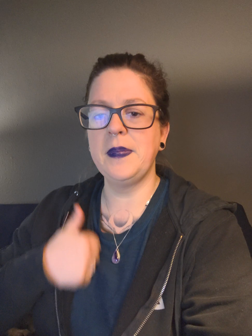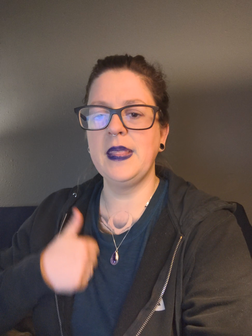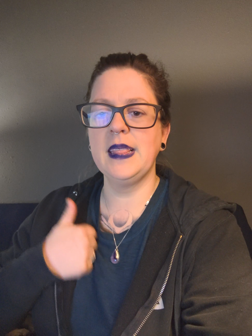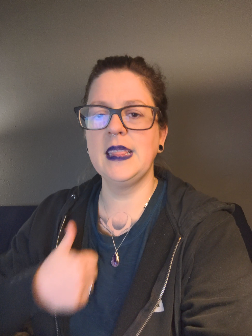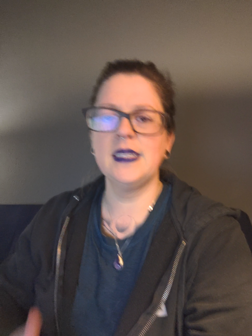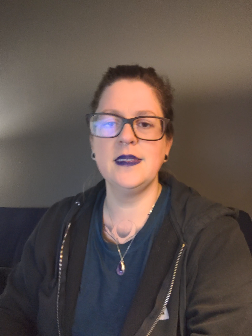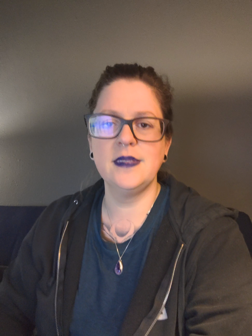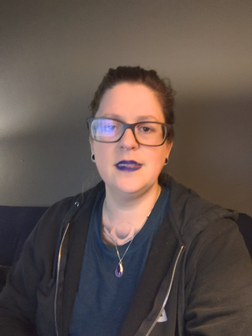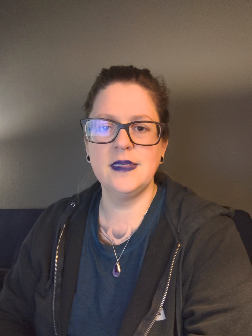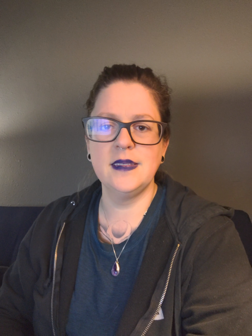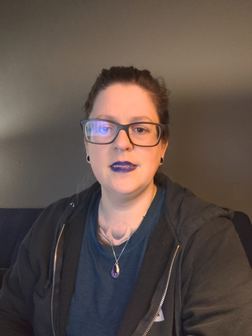bath